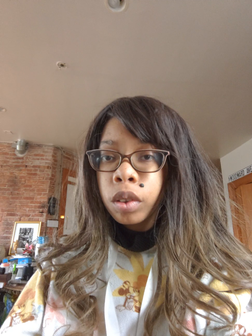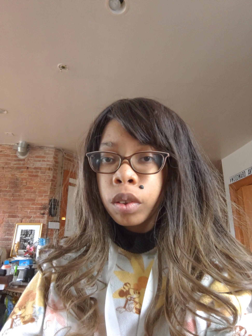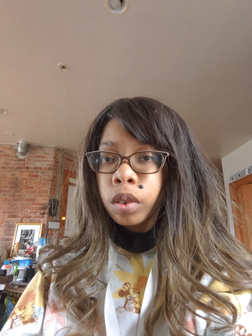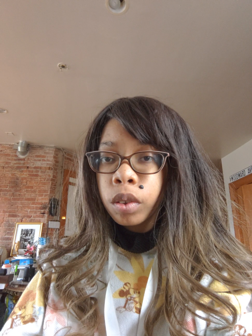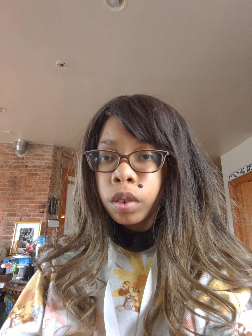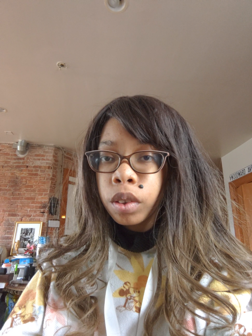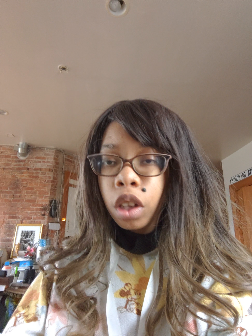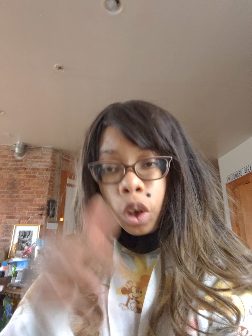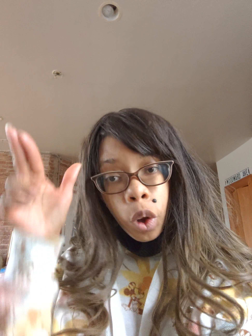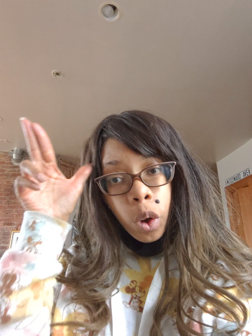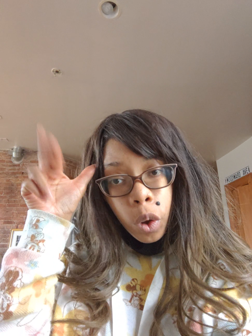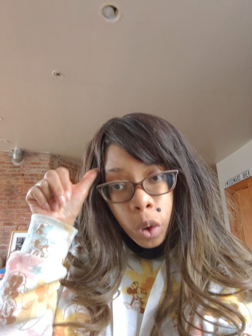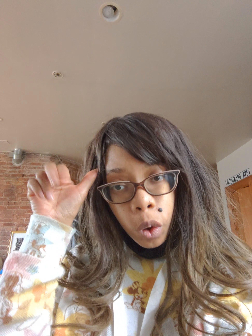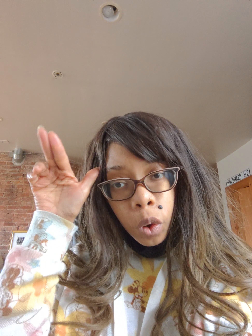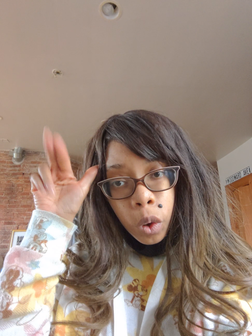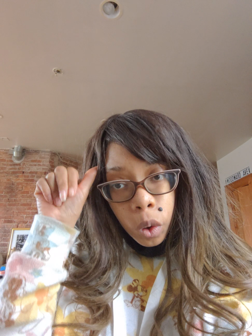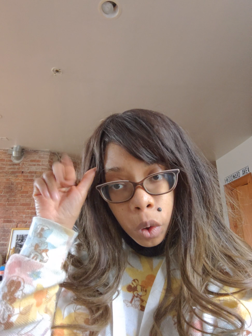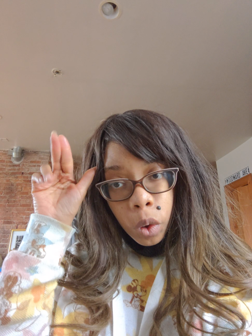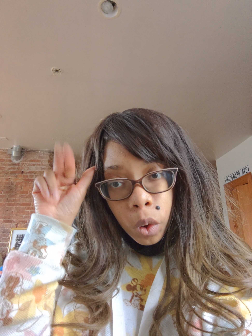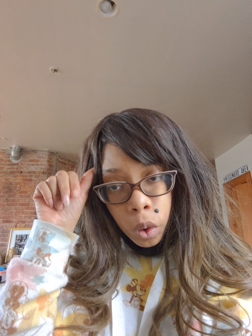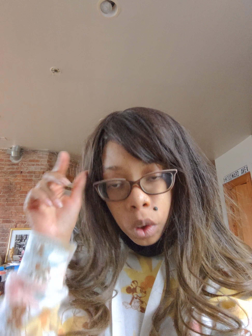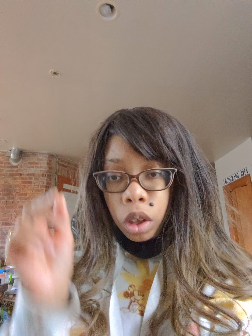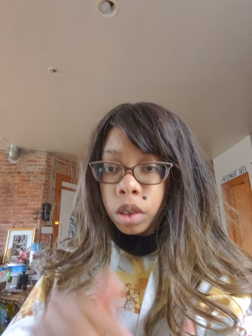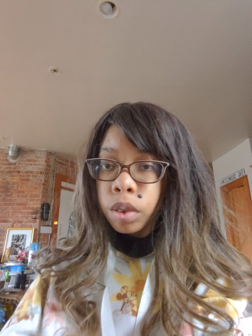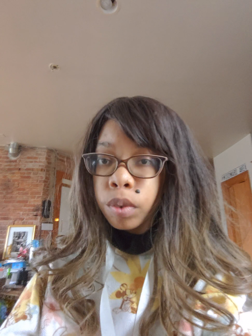horse